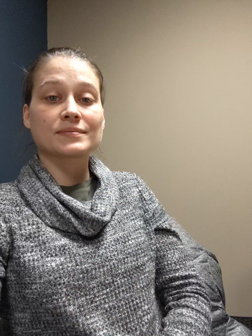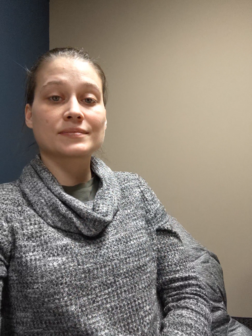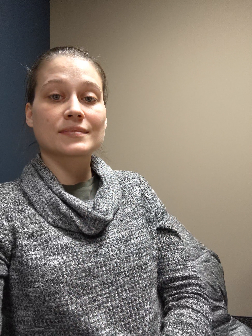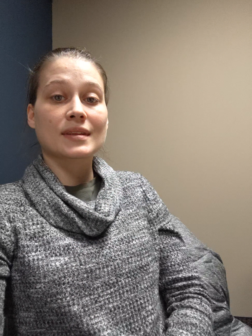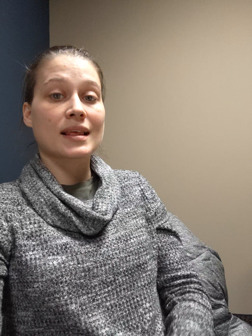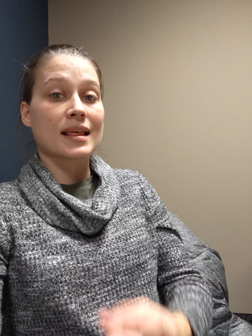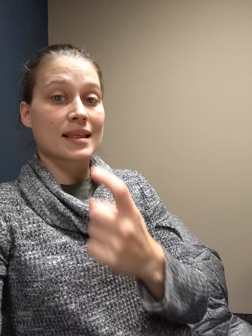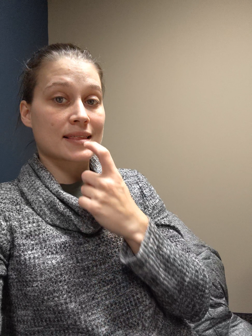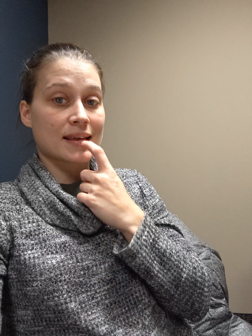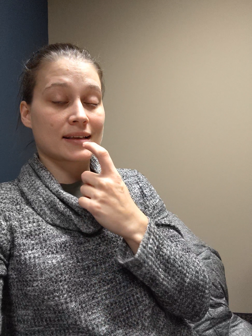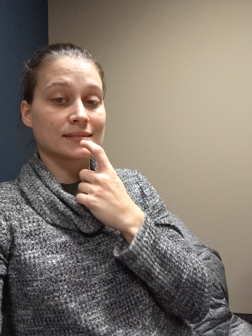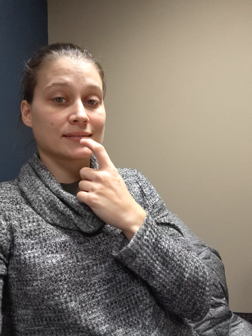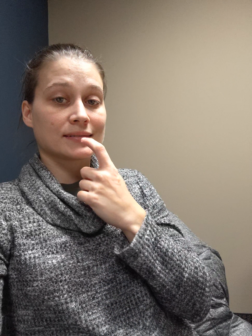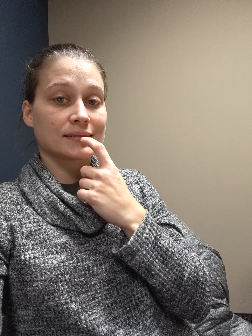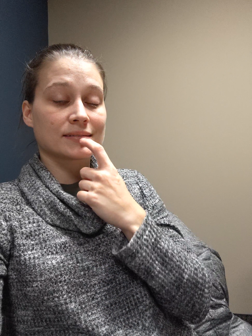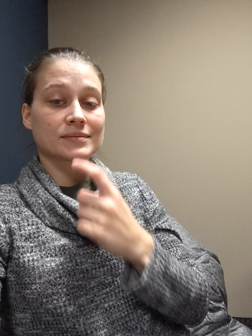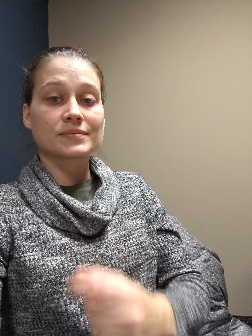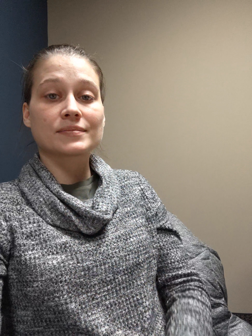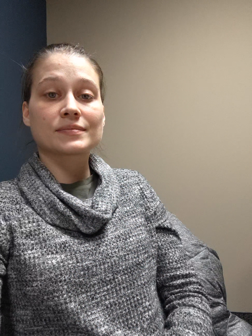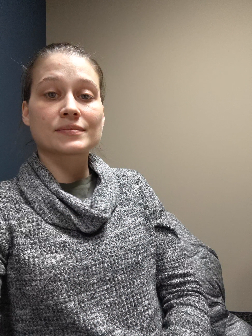window